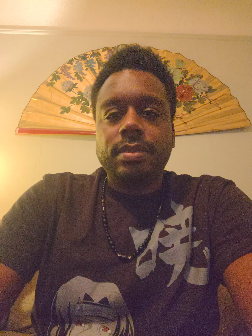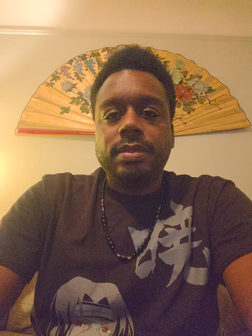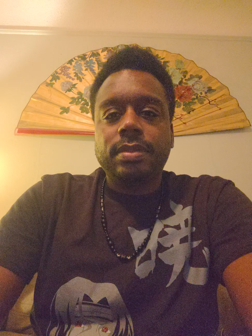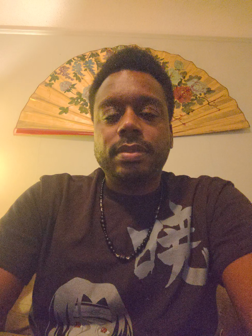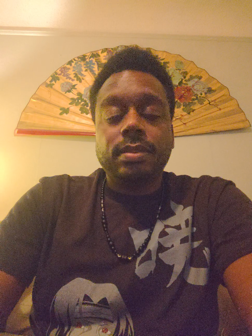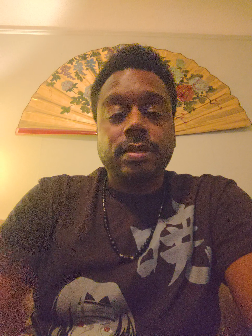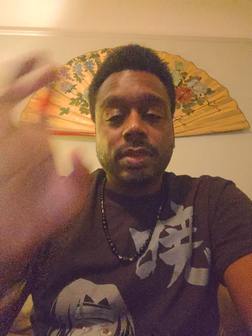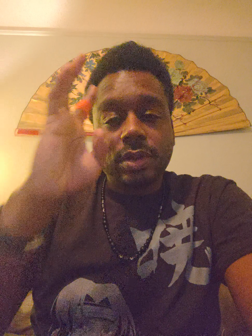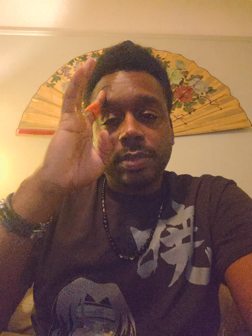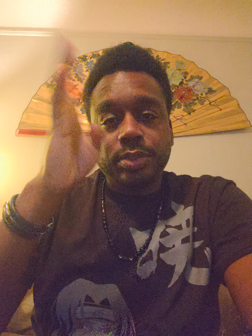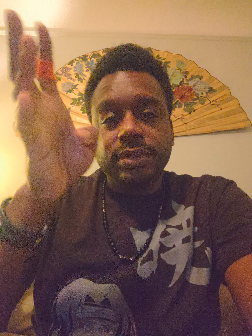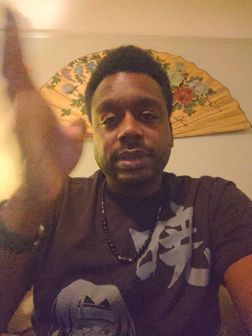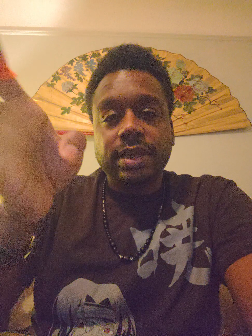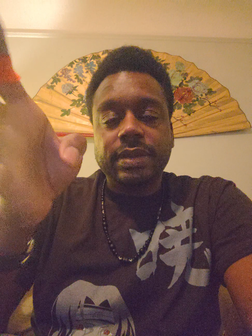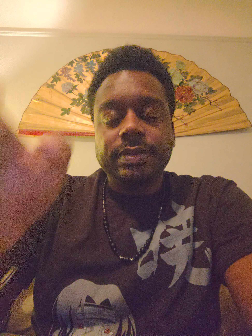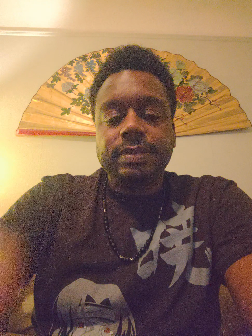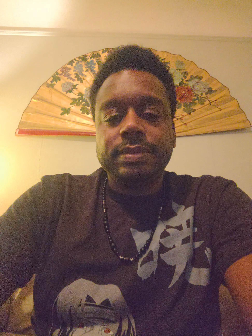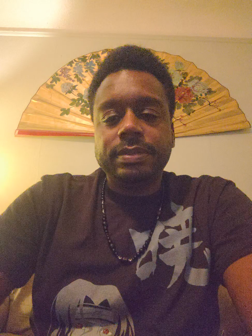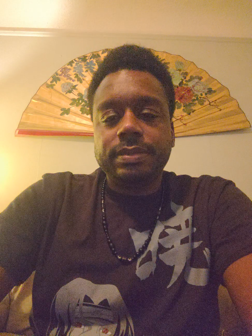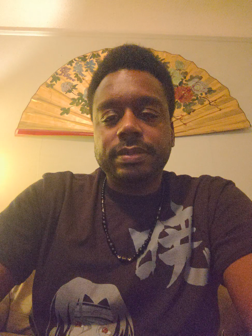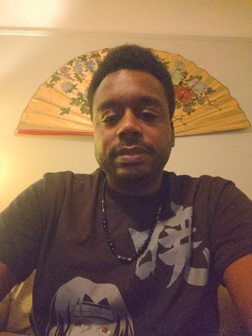pretend